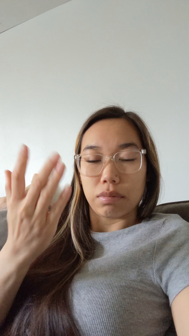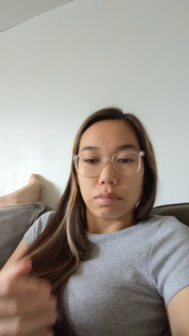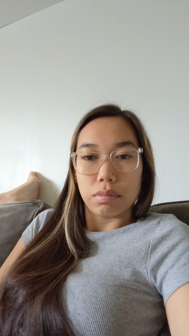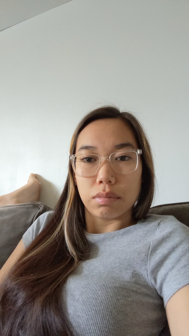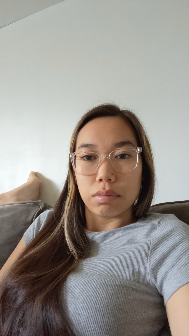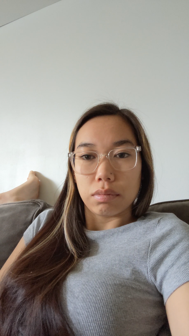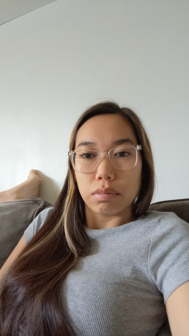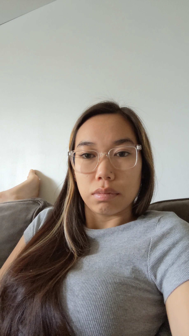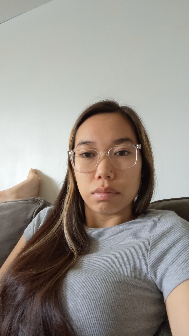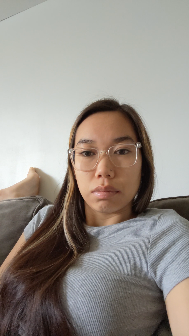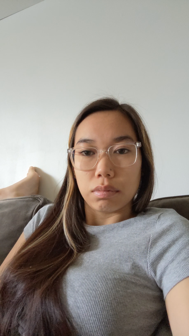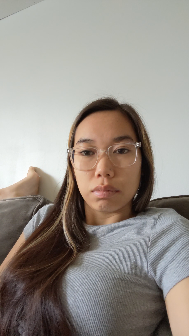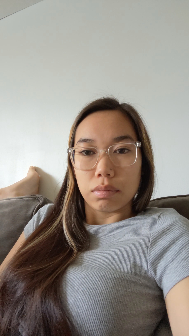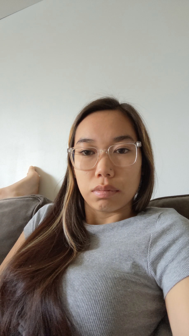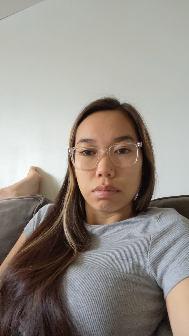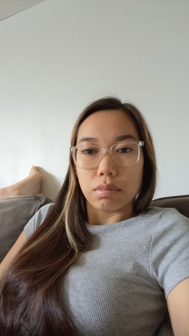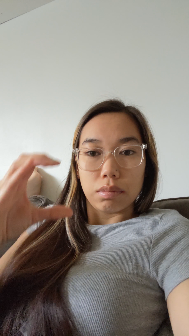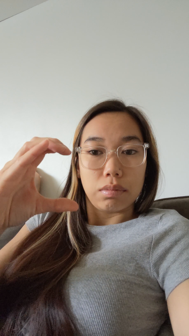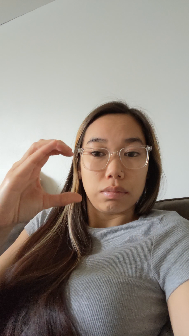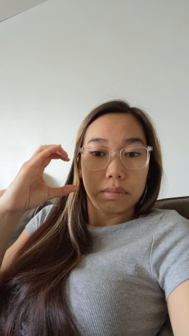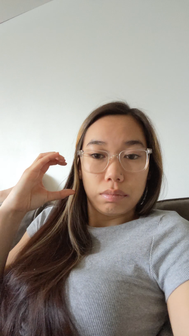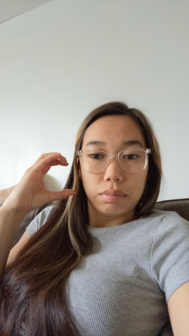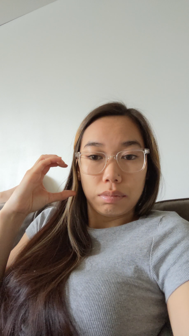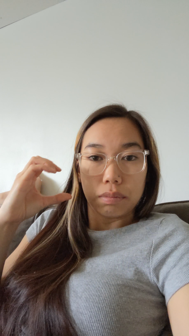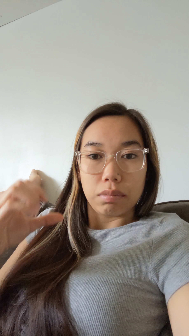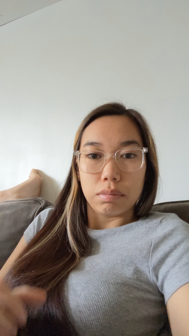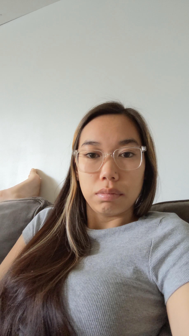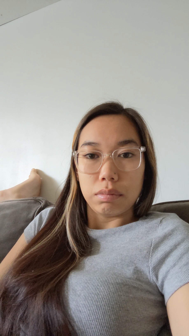bus